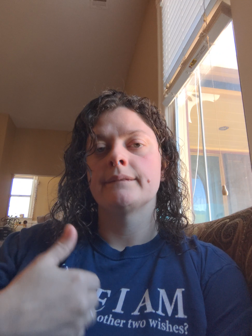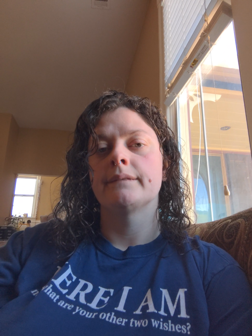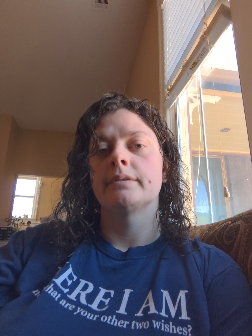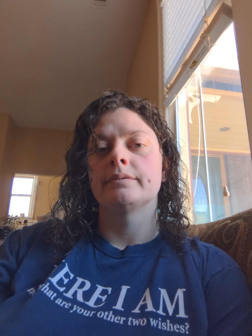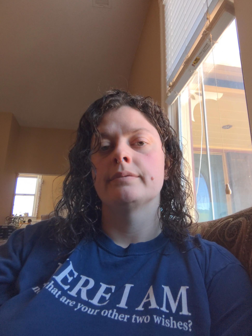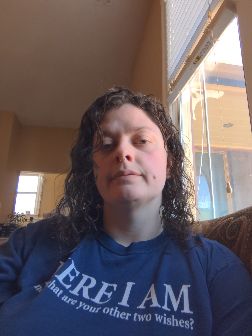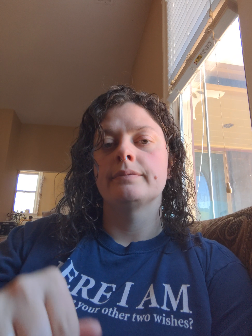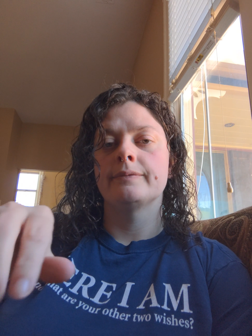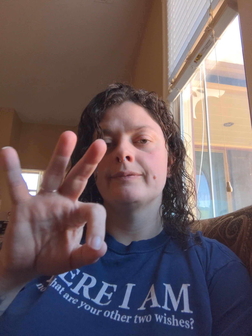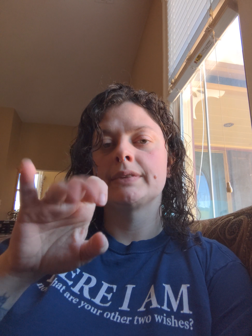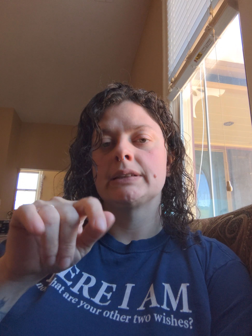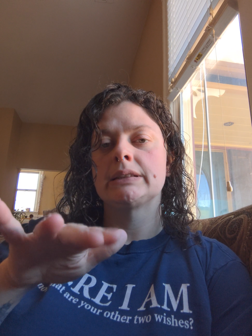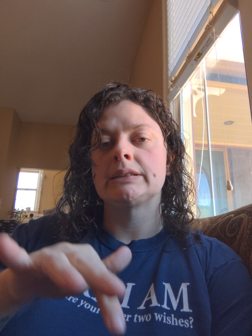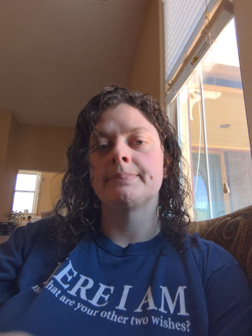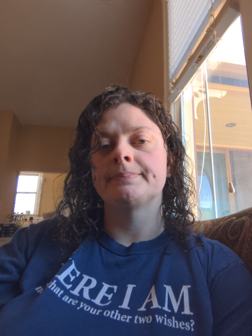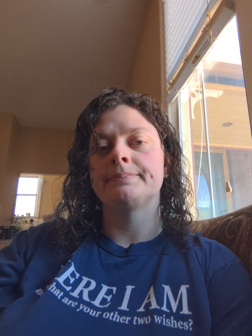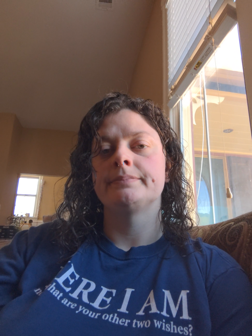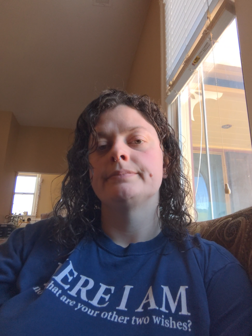feet